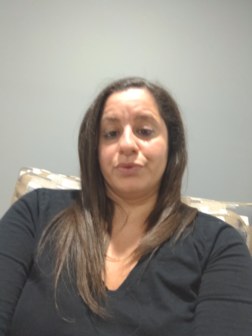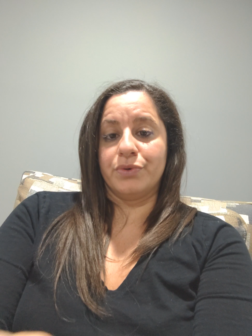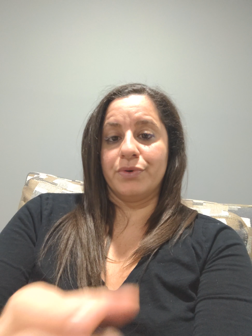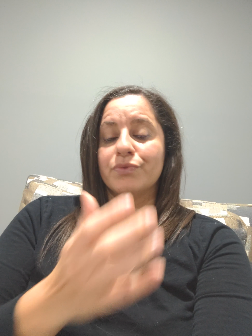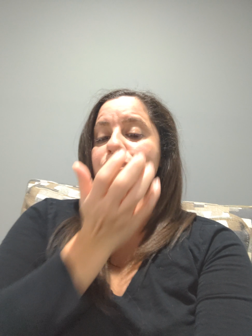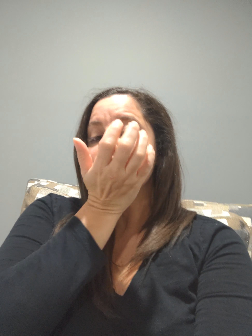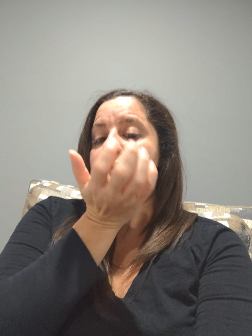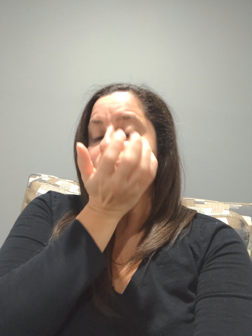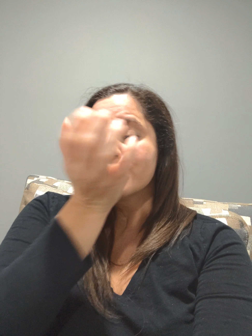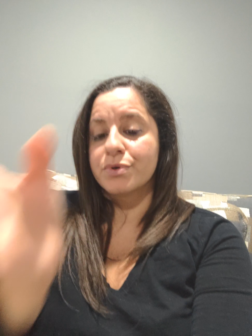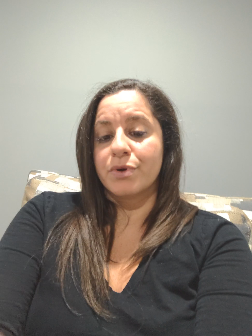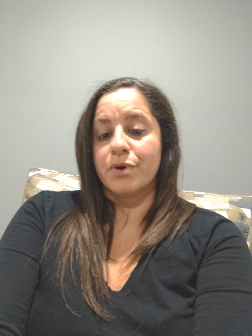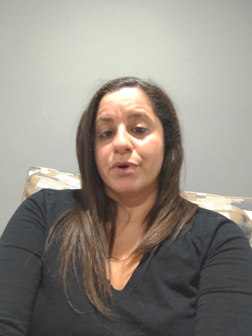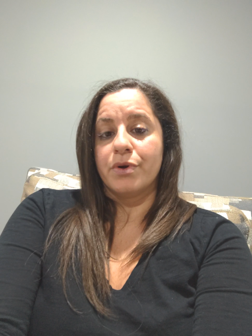grass